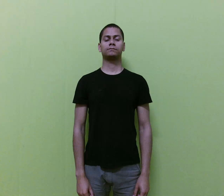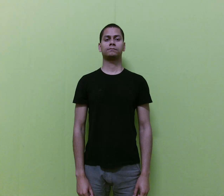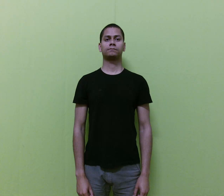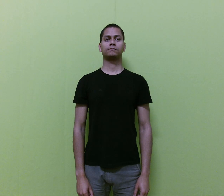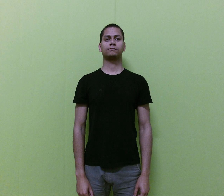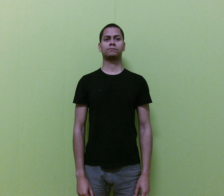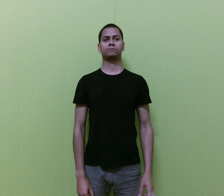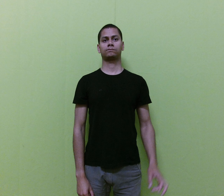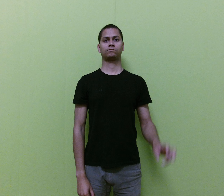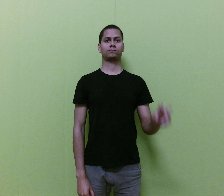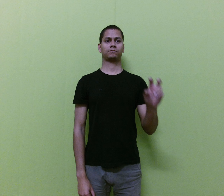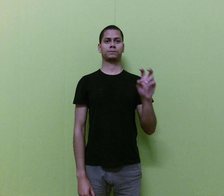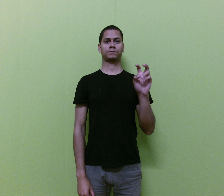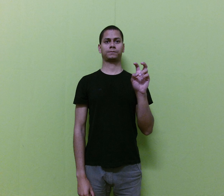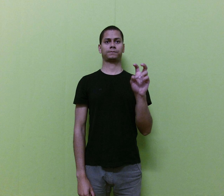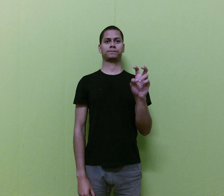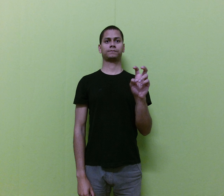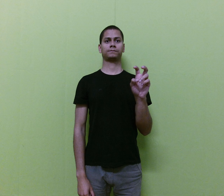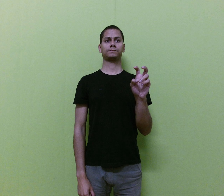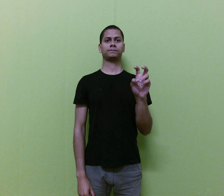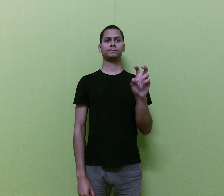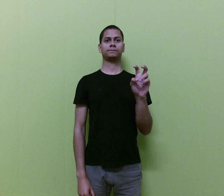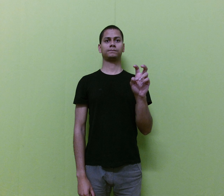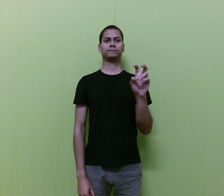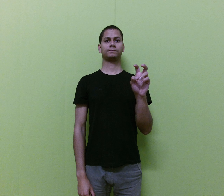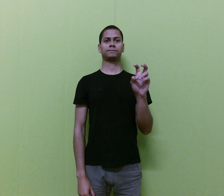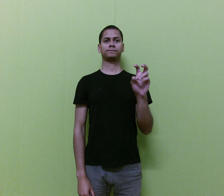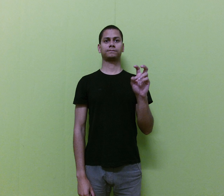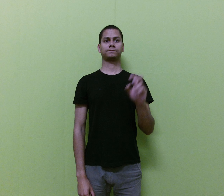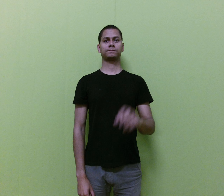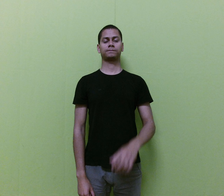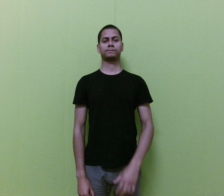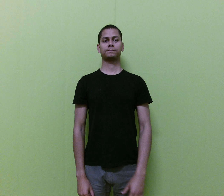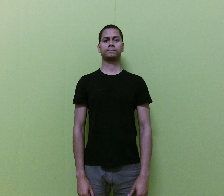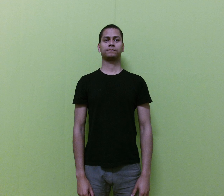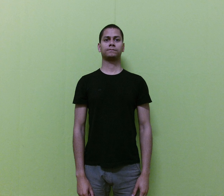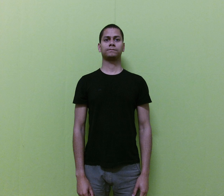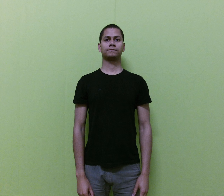cinco